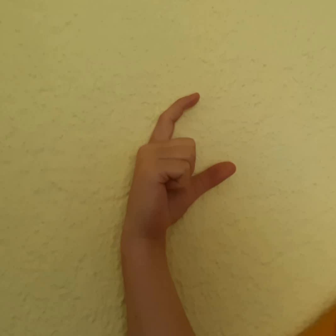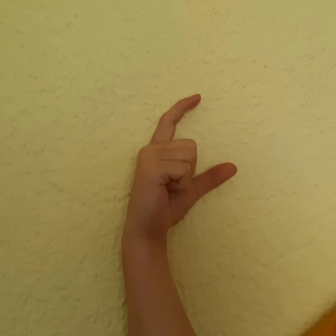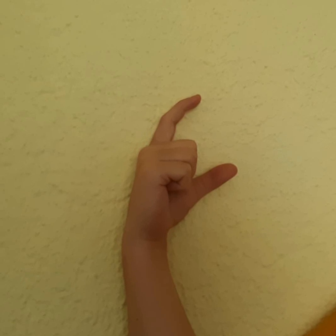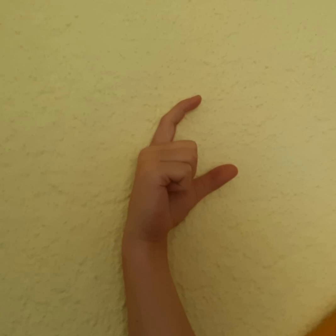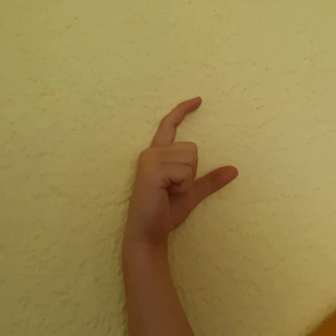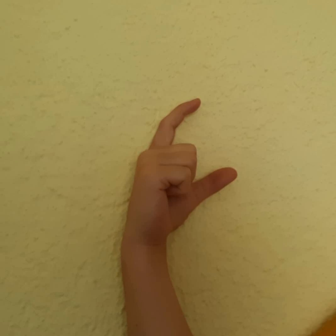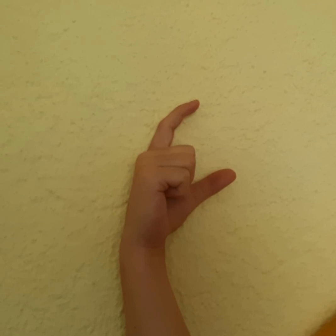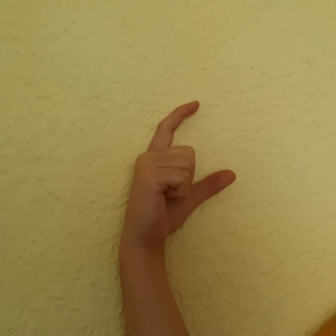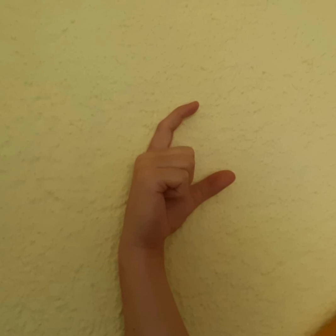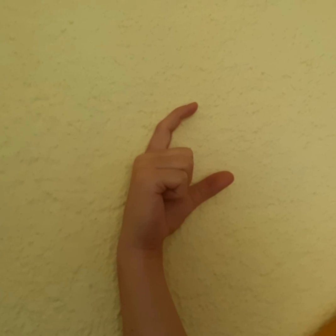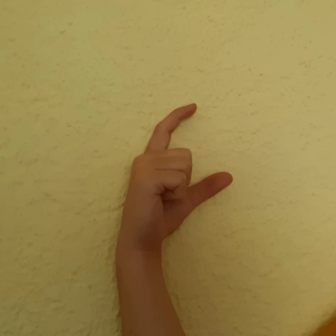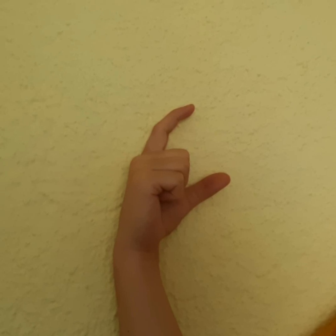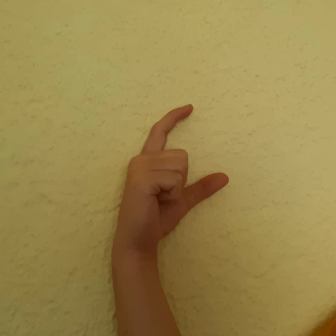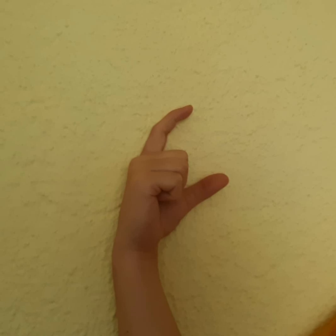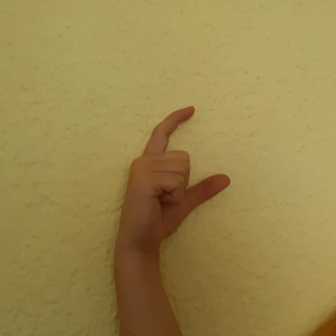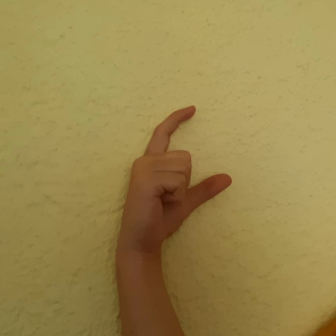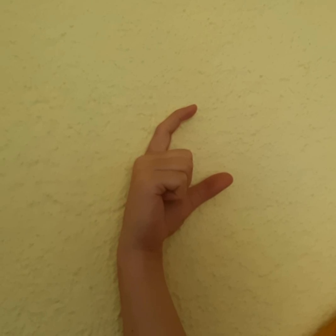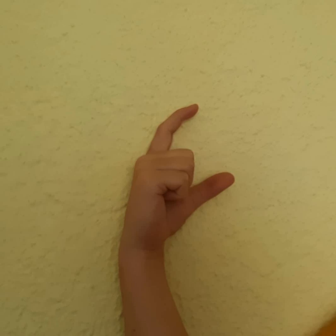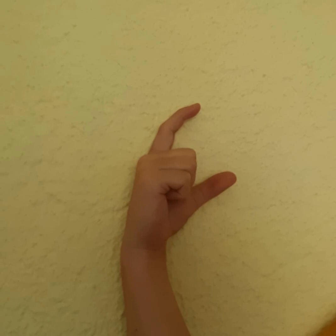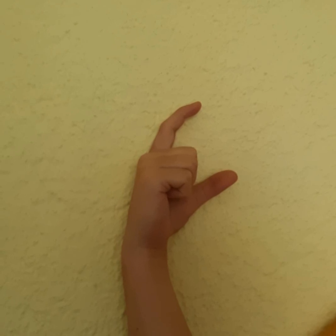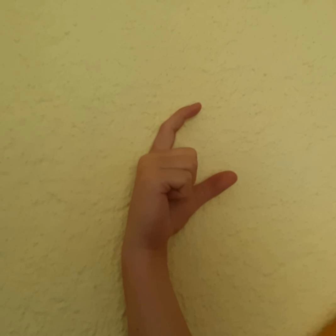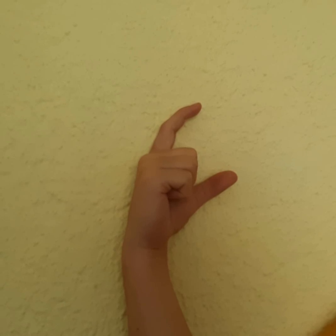Є